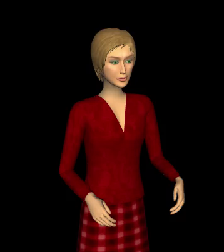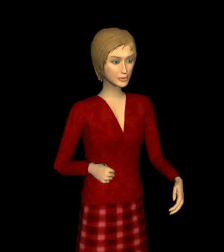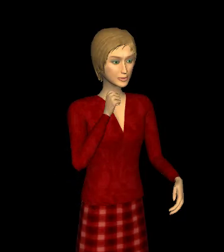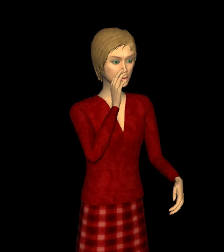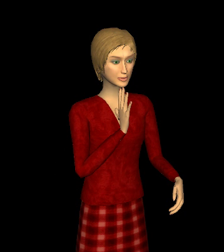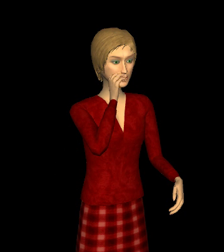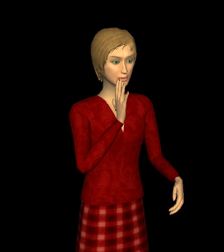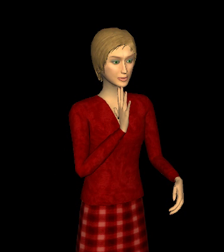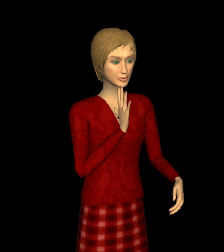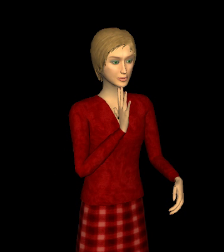كل يوم